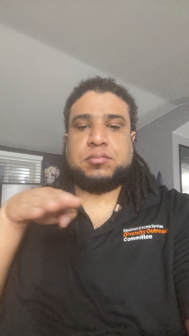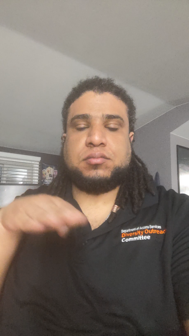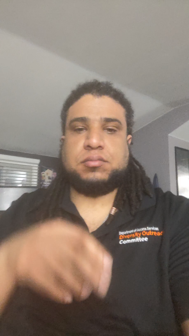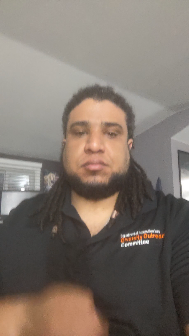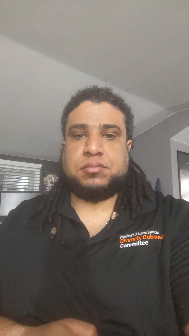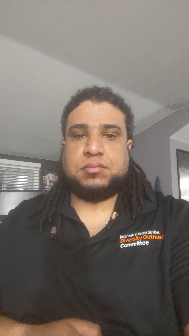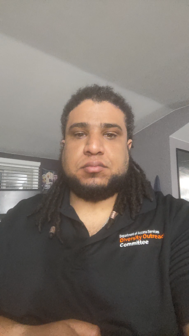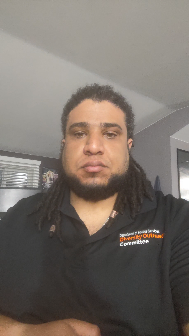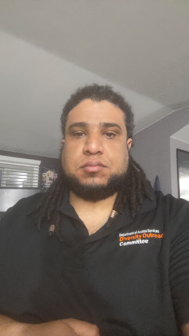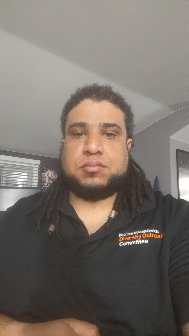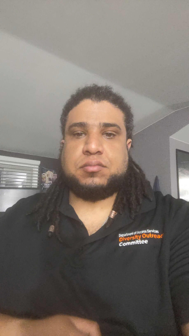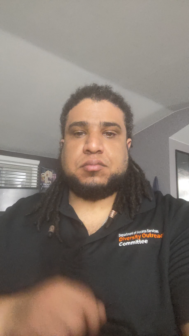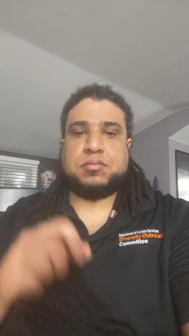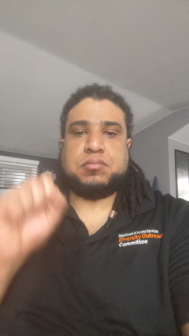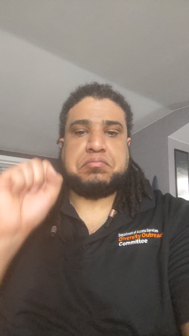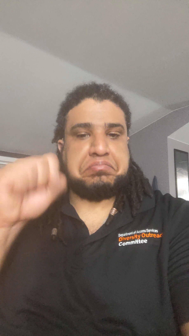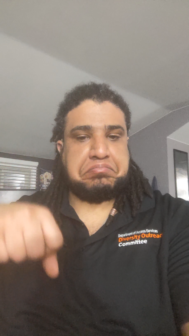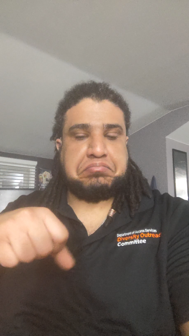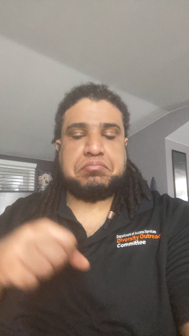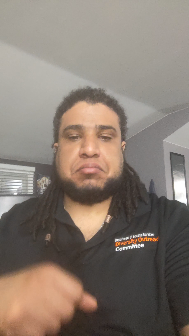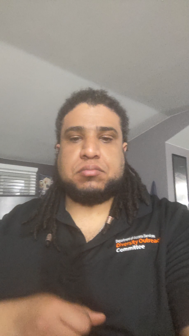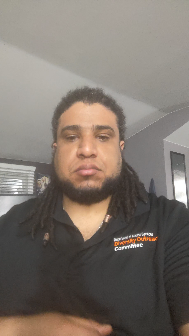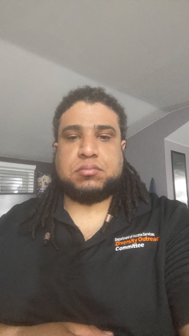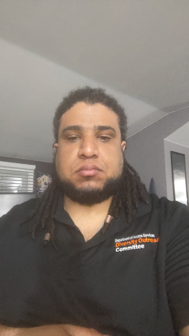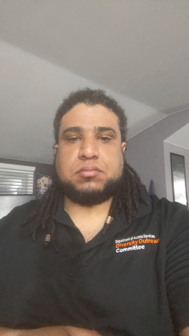could